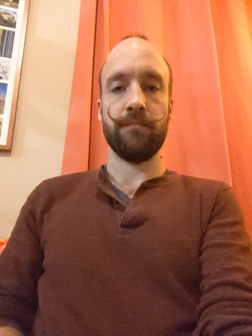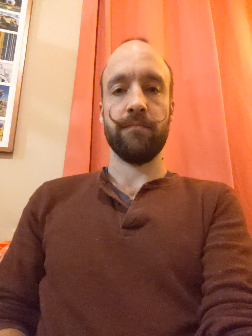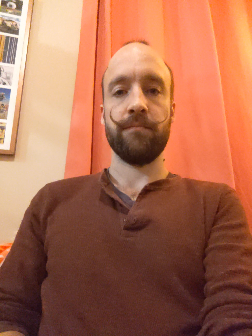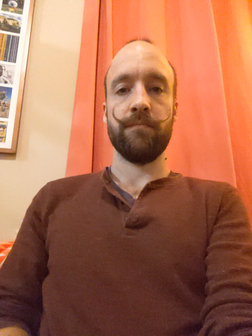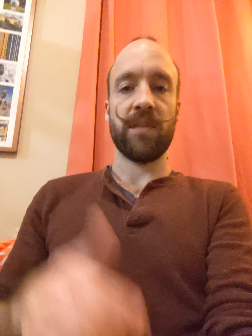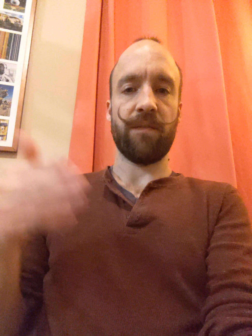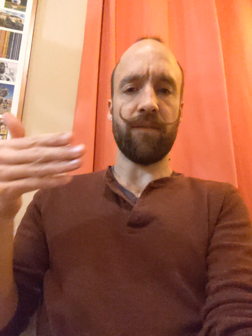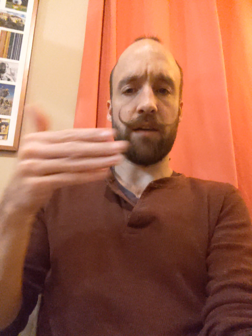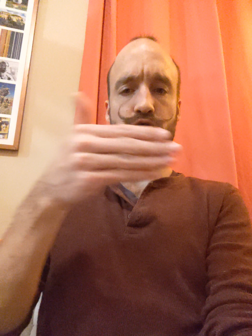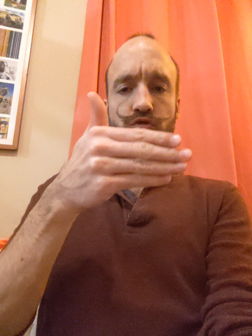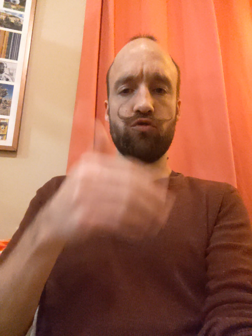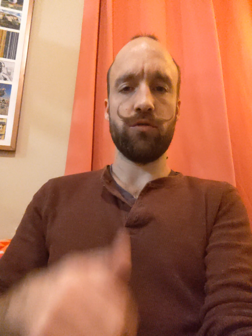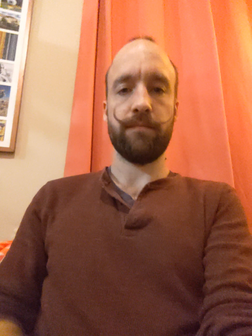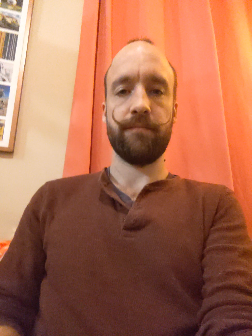fish